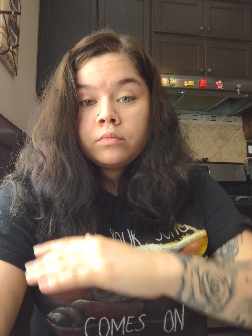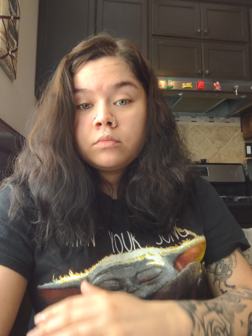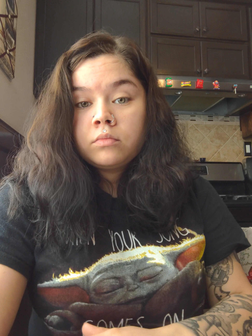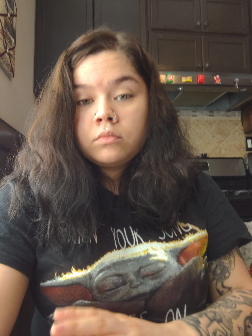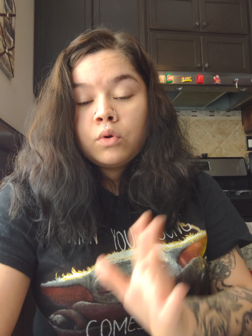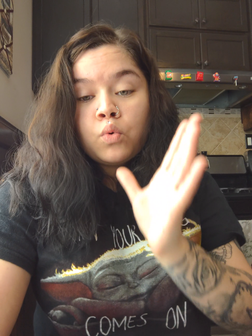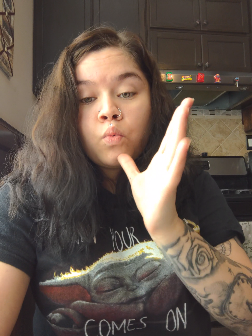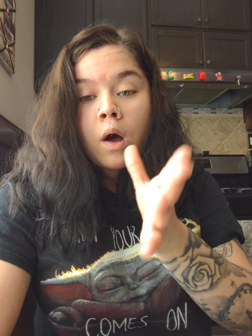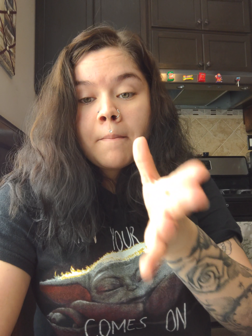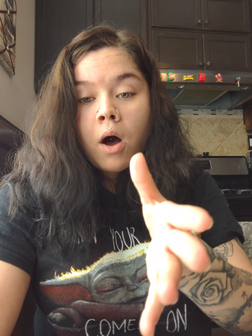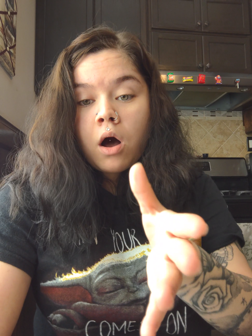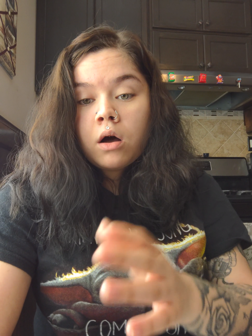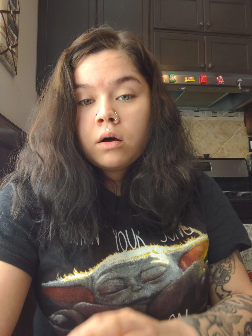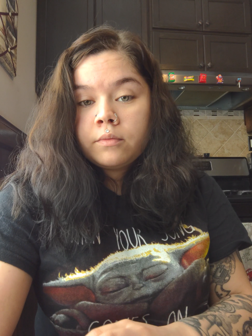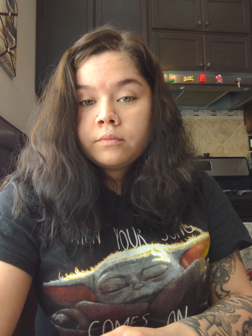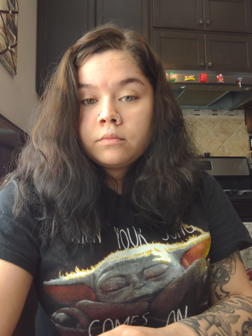grandma